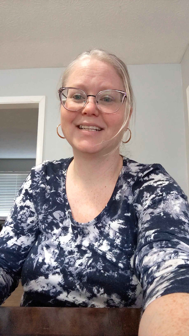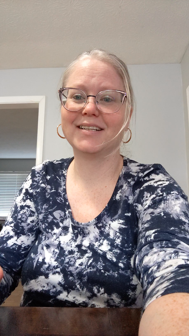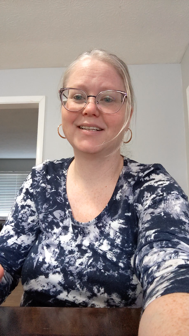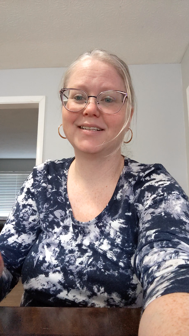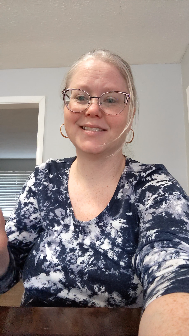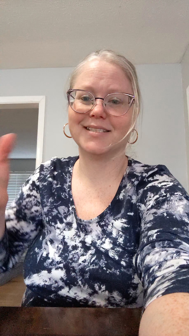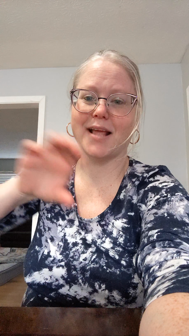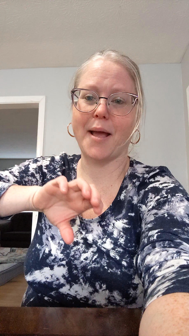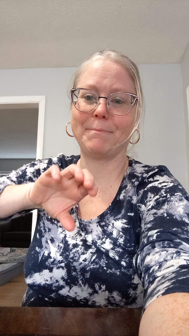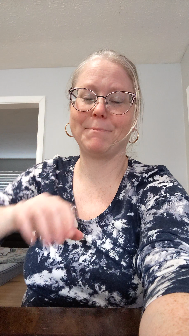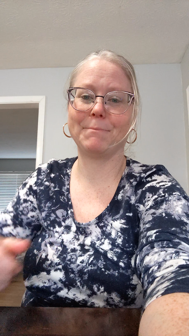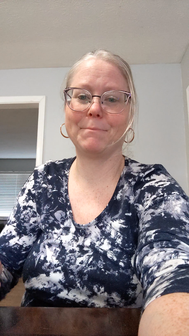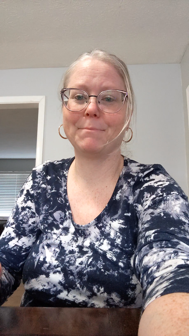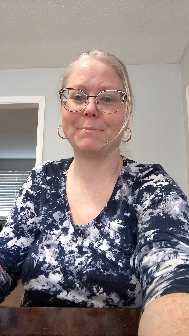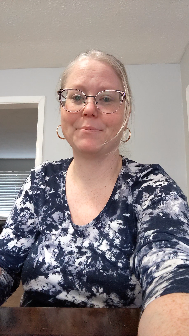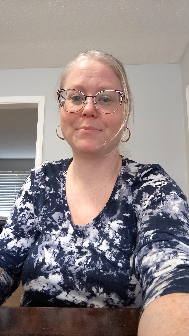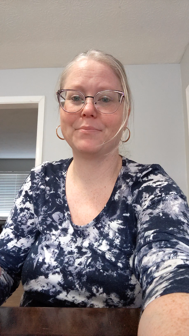dump